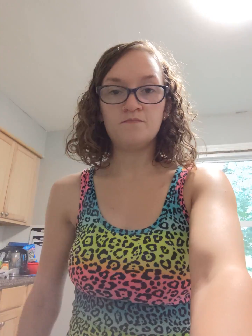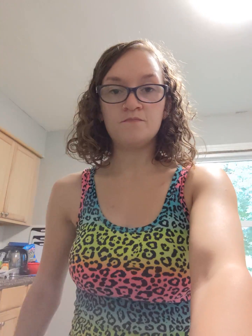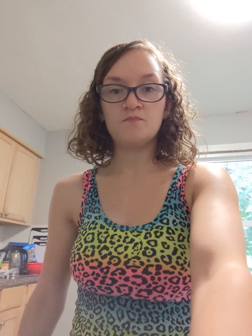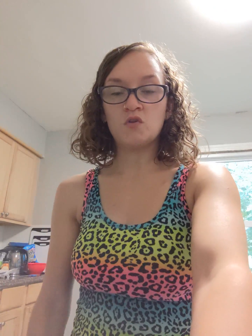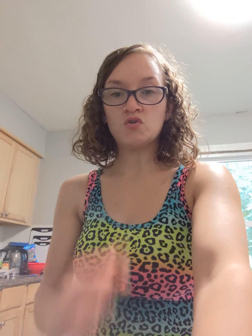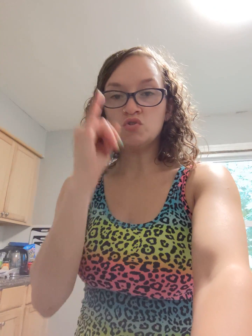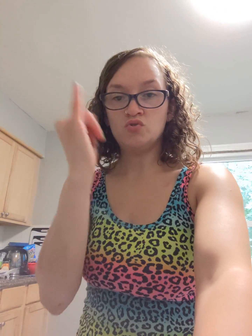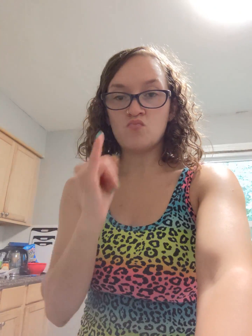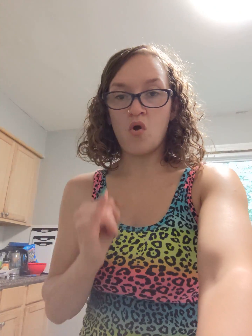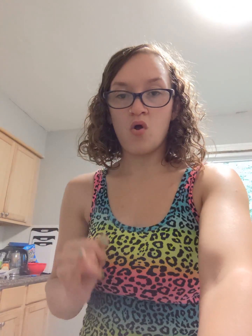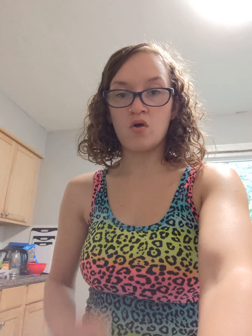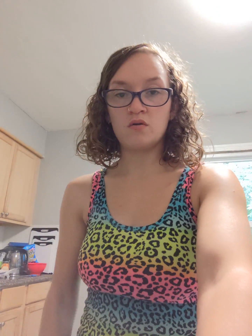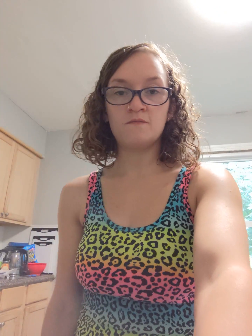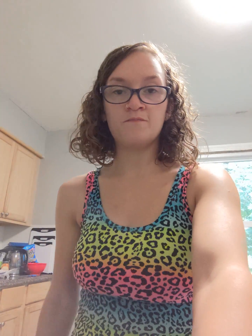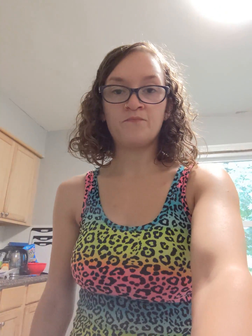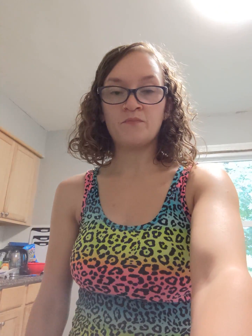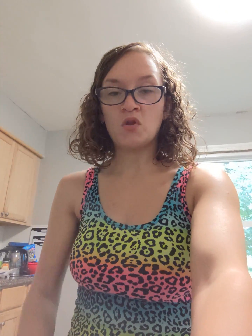draw